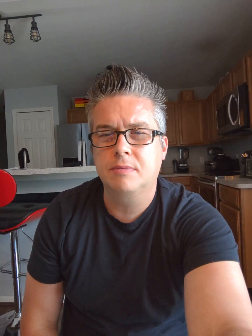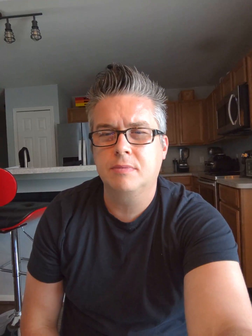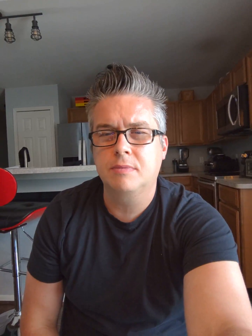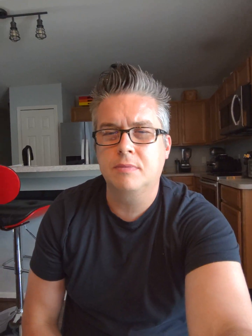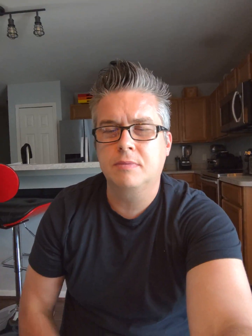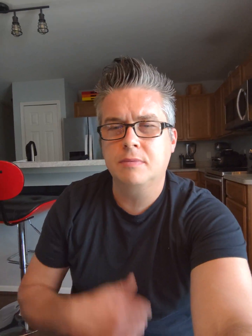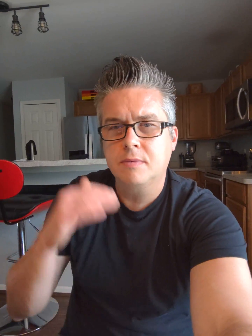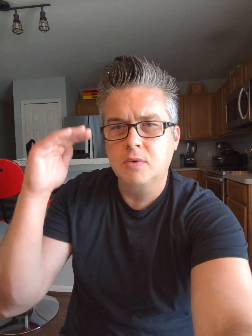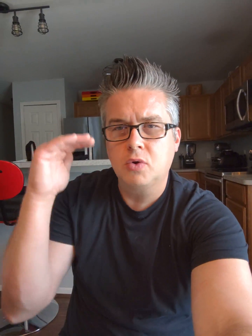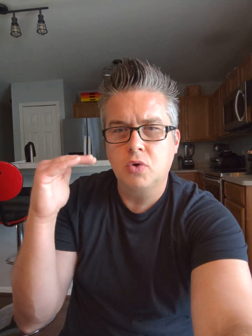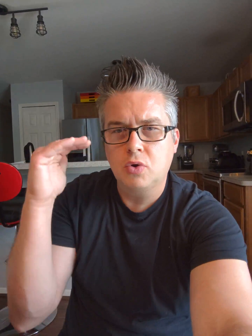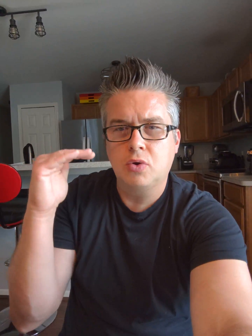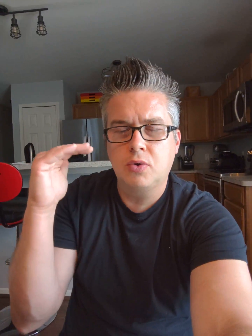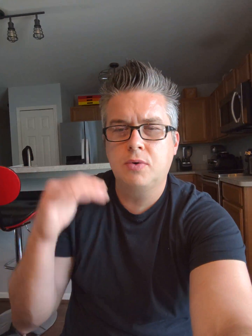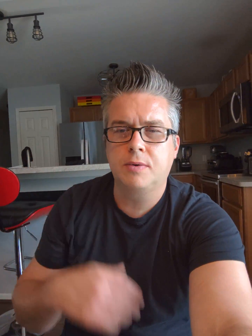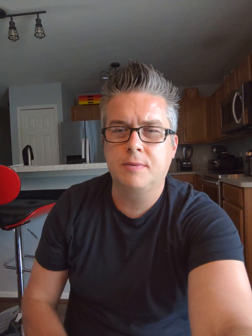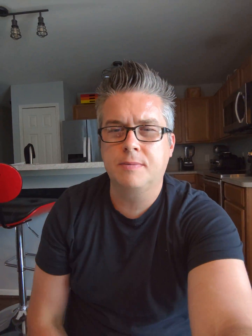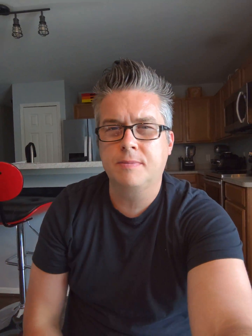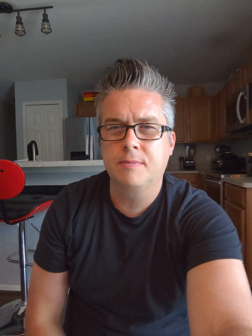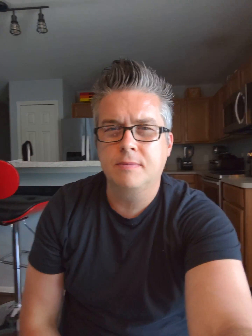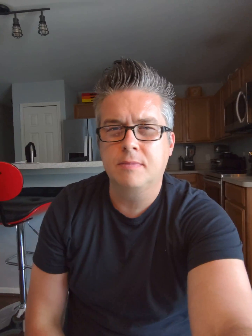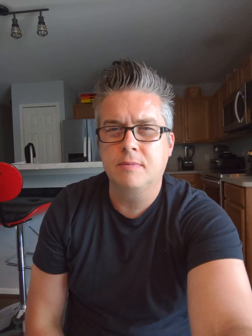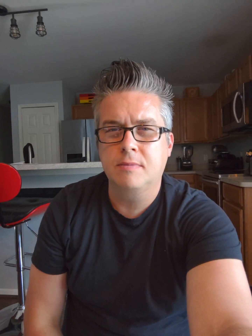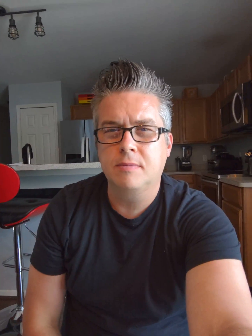short